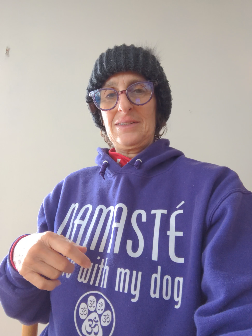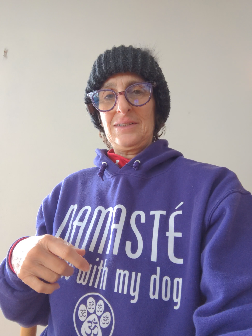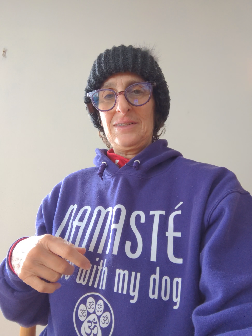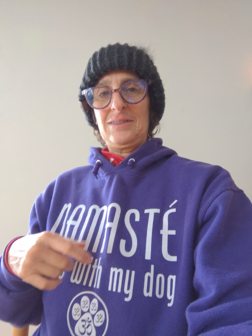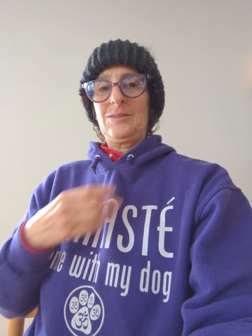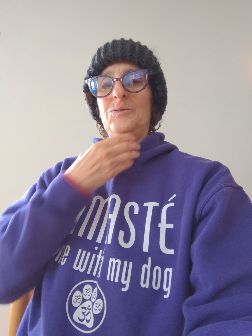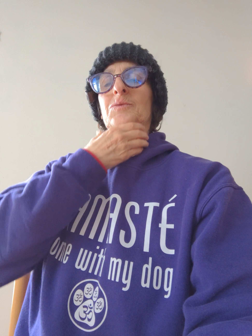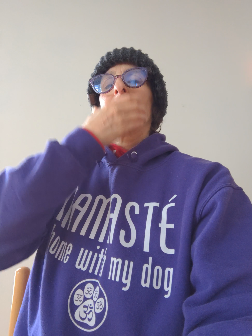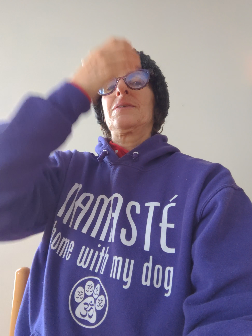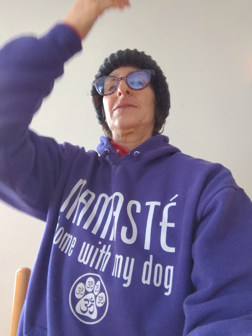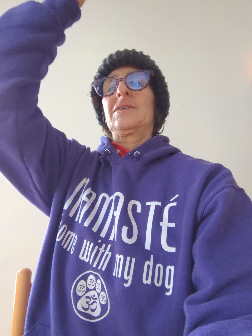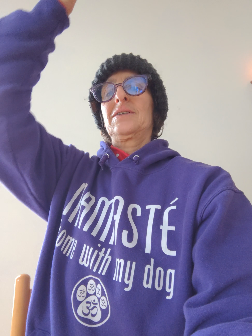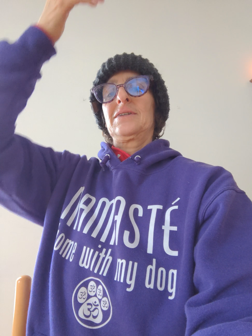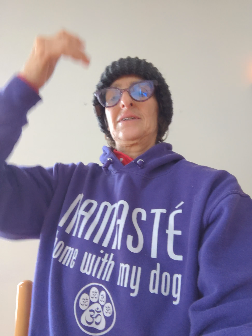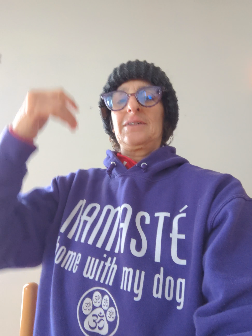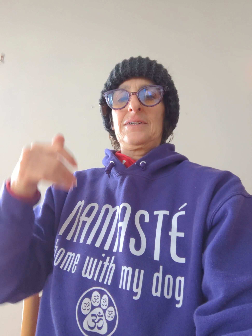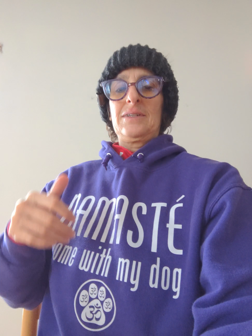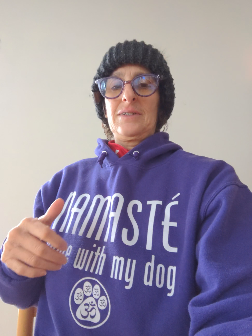giraffe